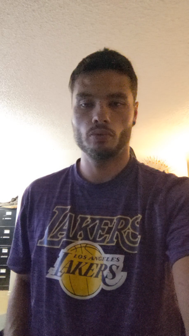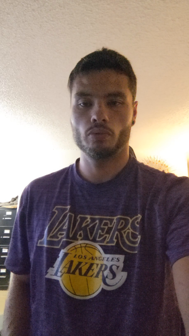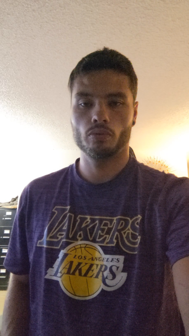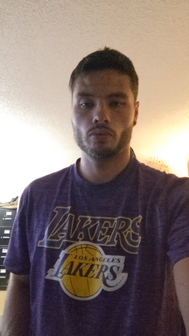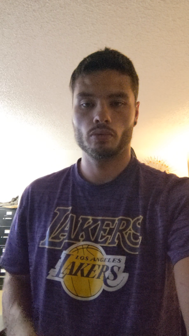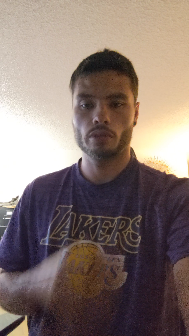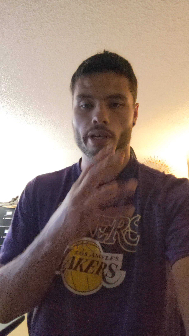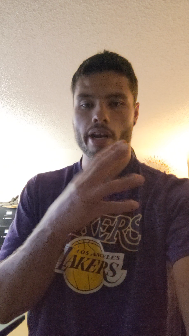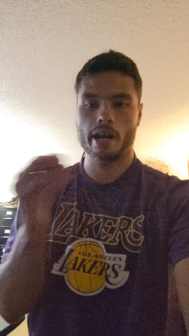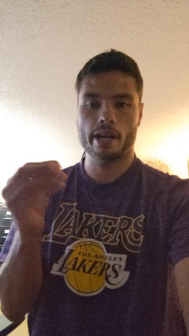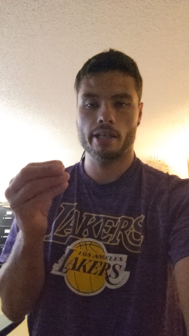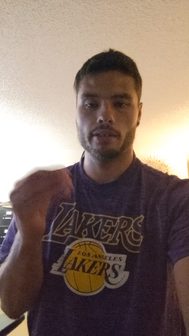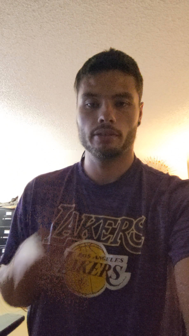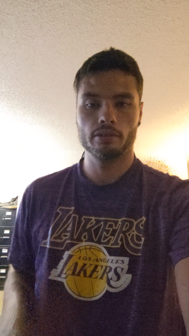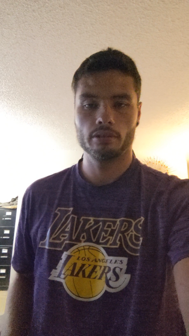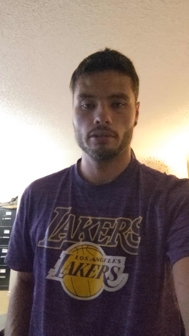and